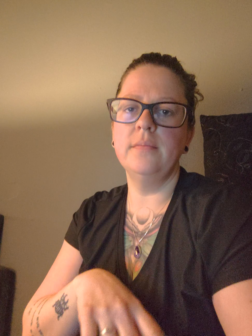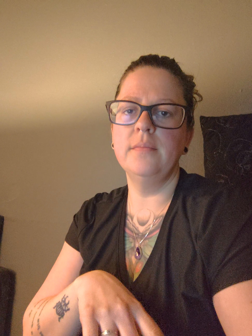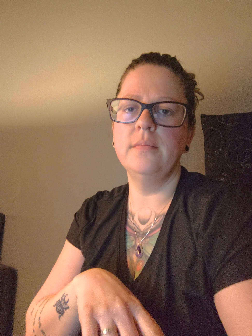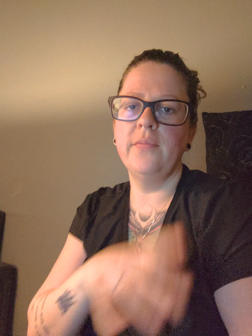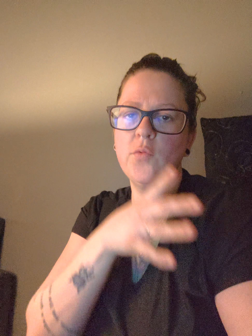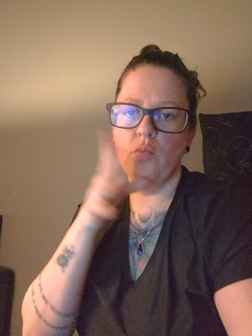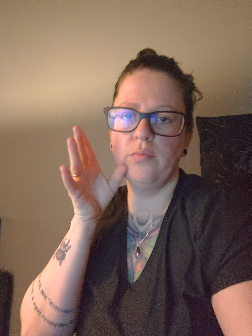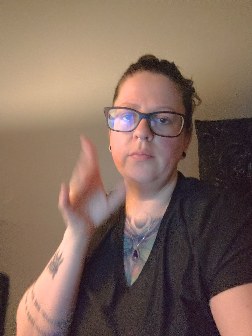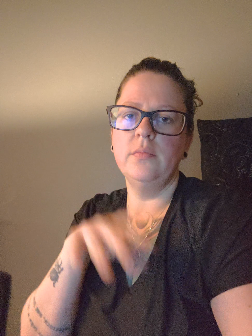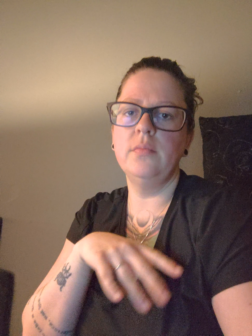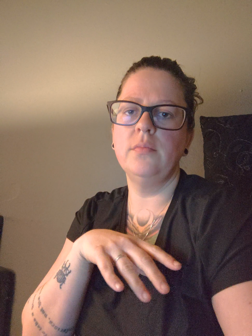farm